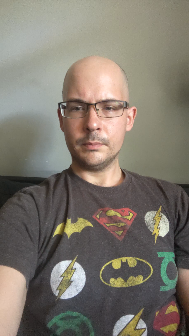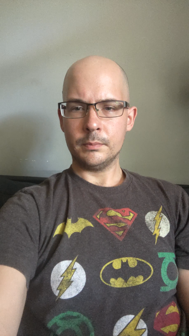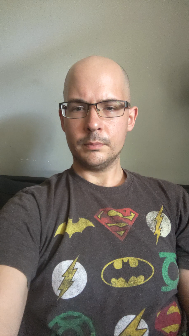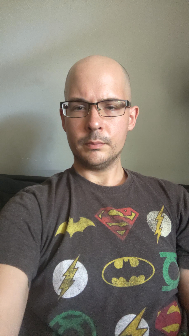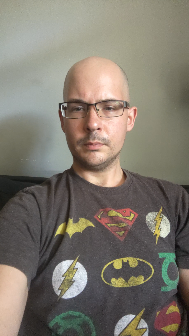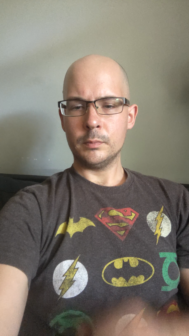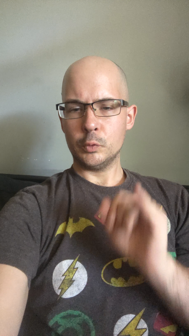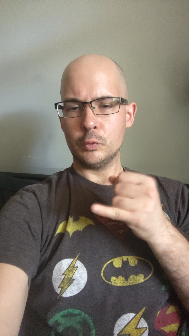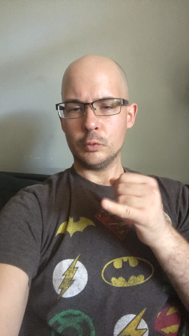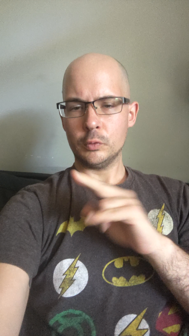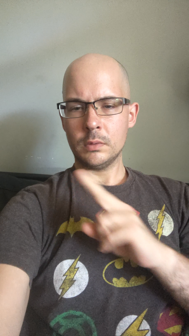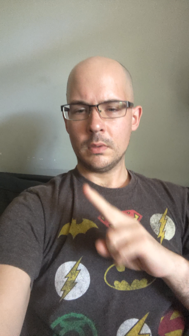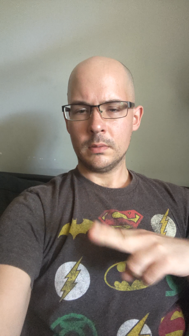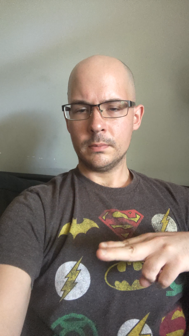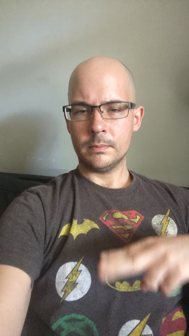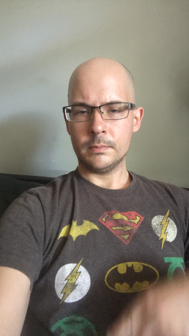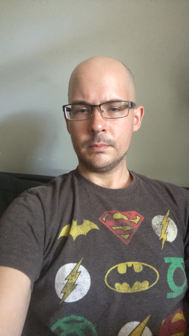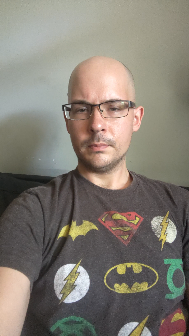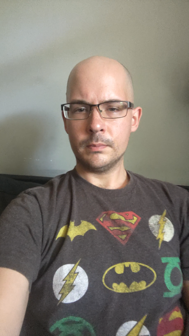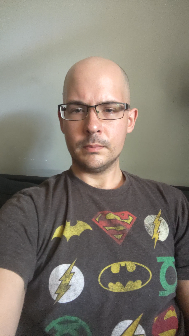jelly